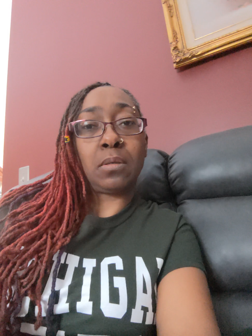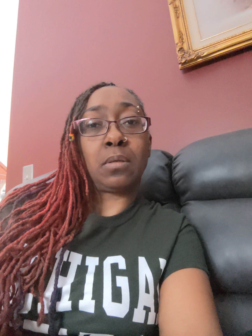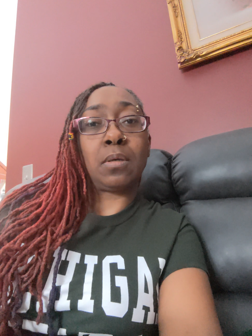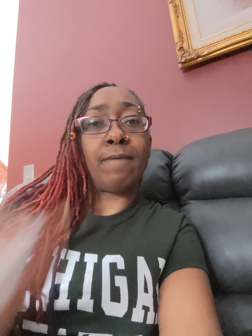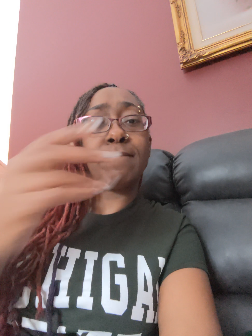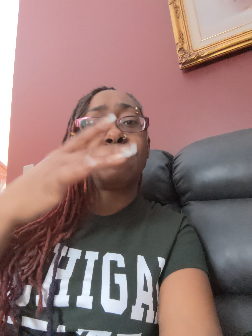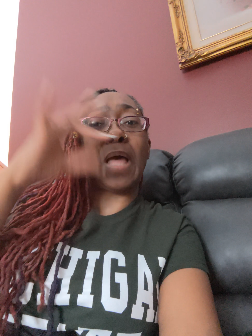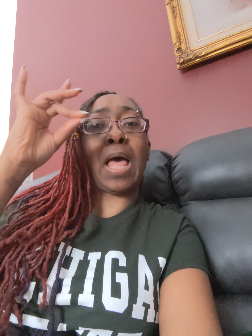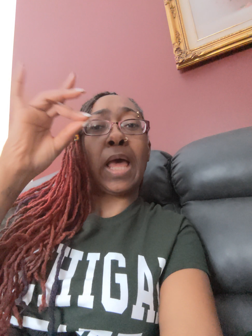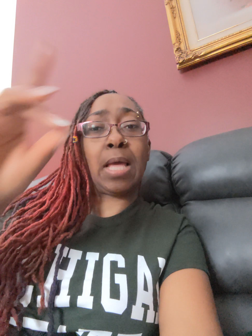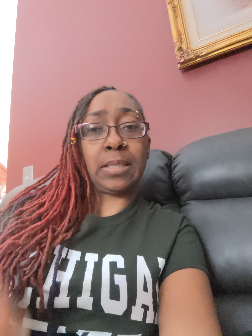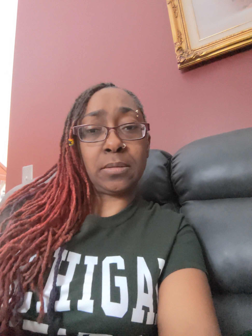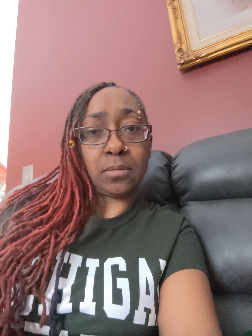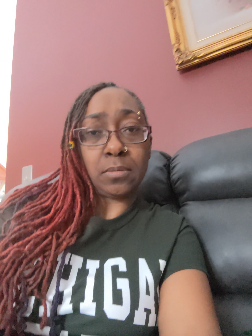find